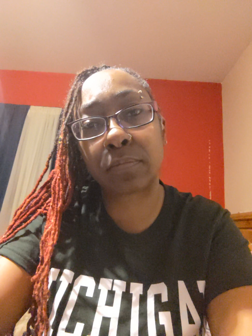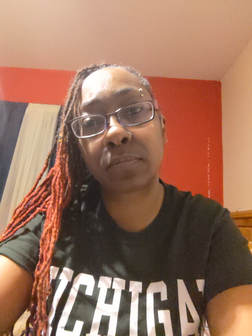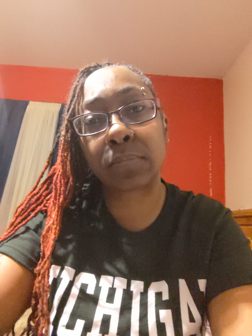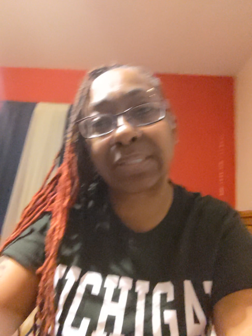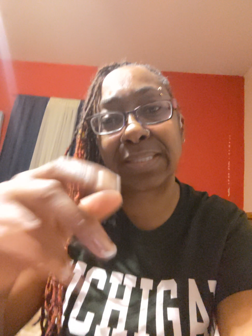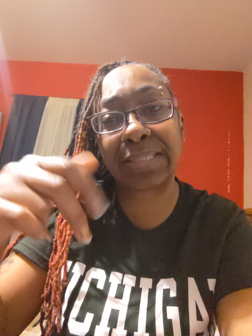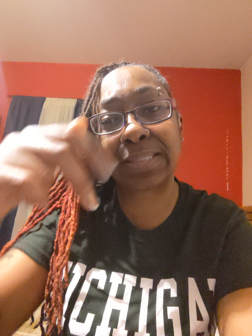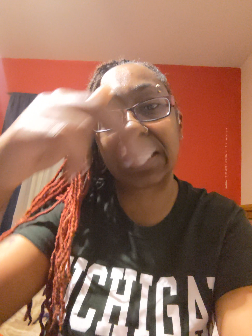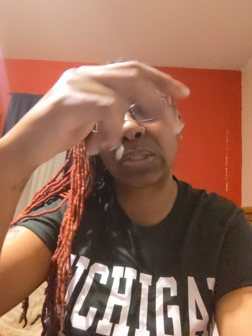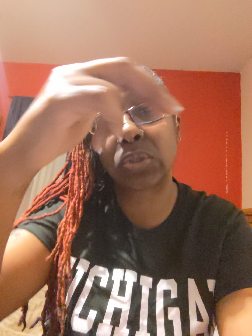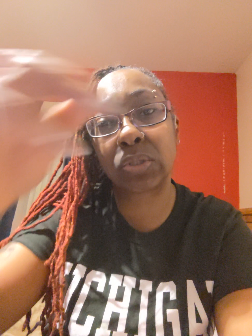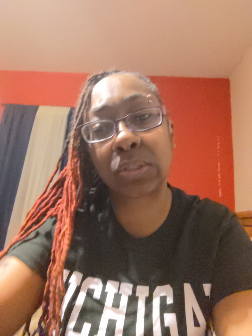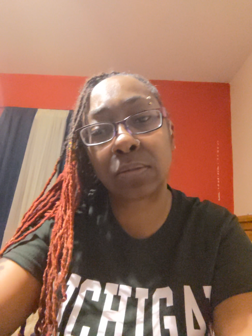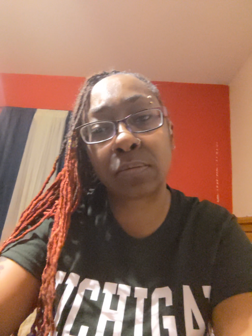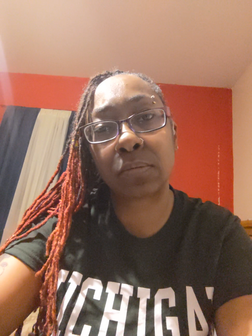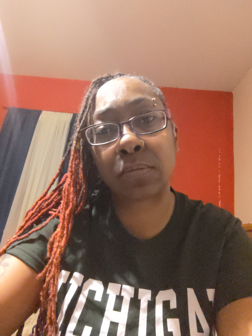stairs